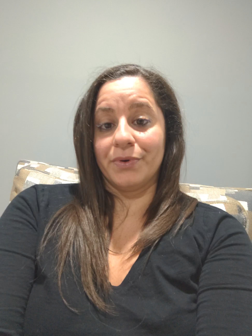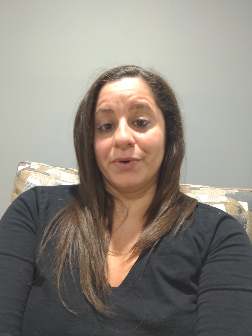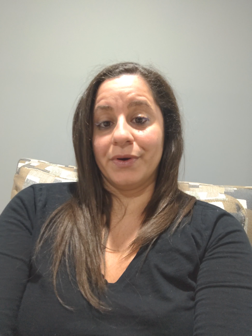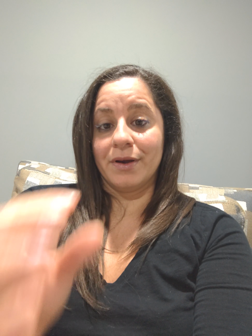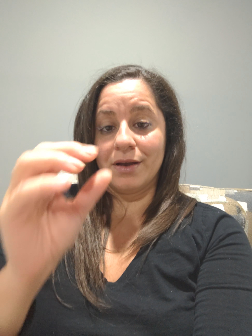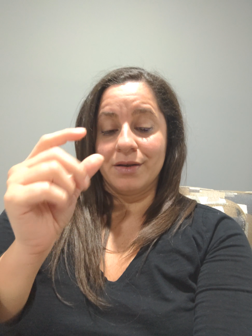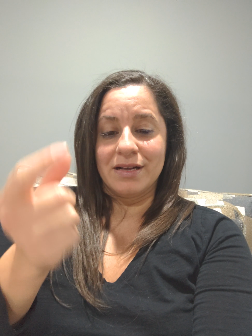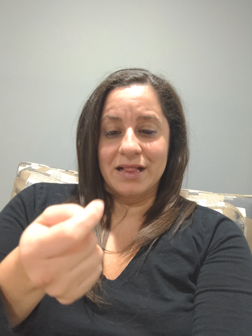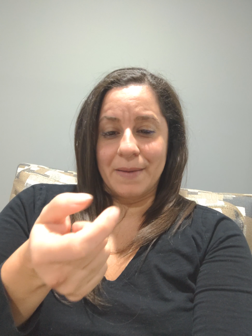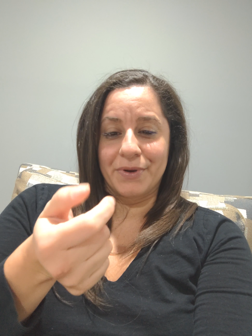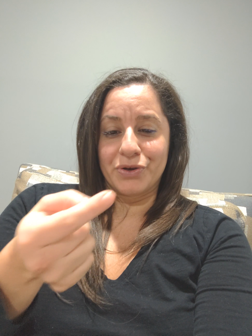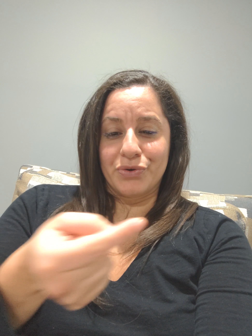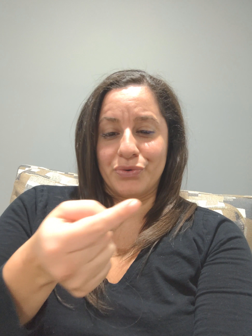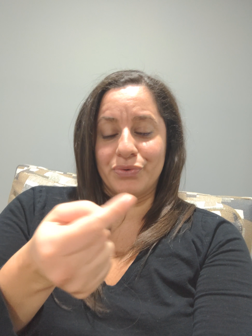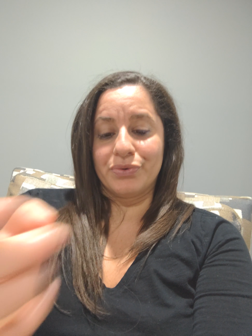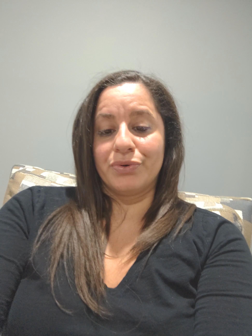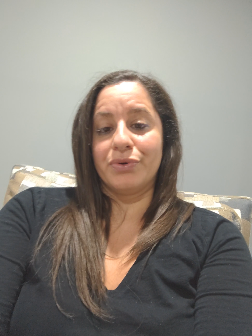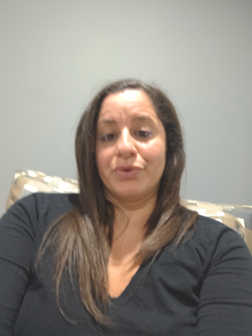owie